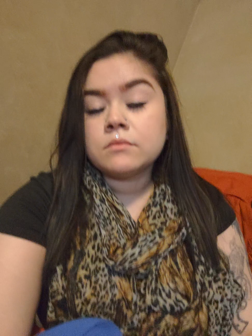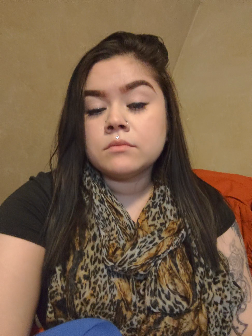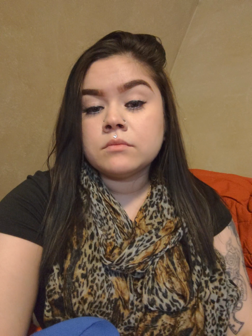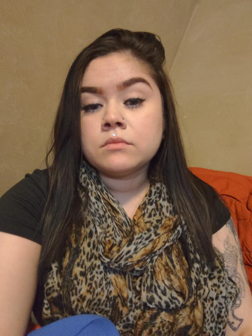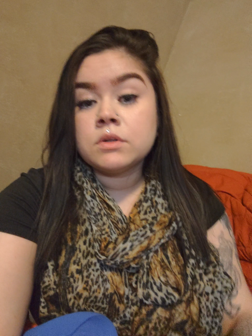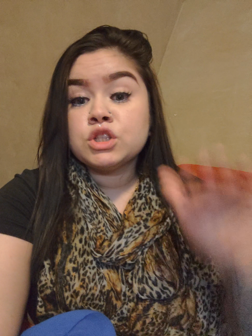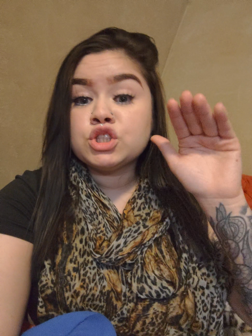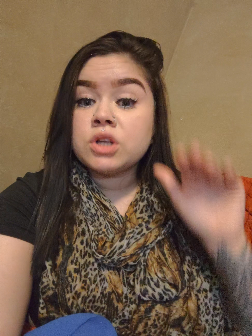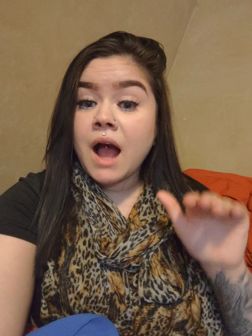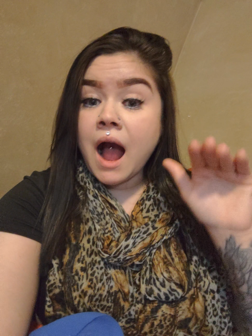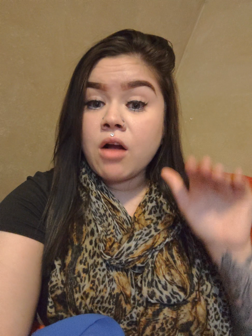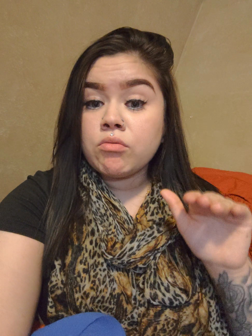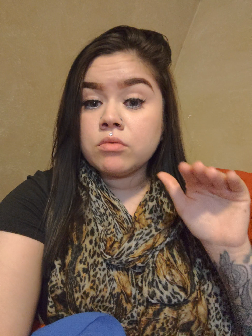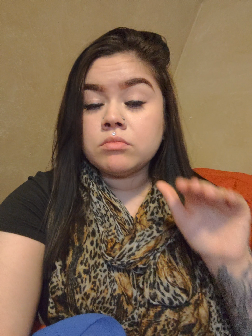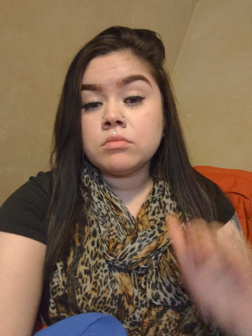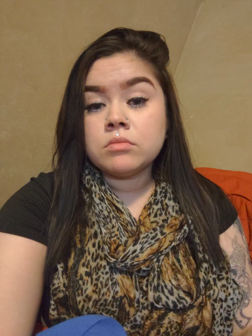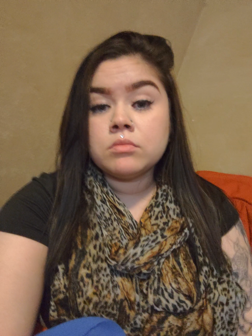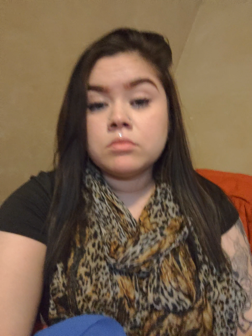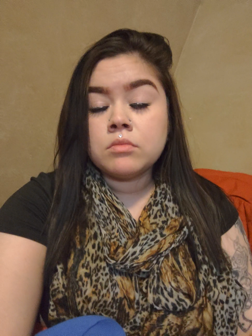child